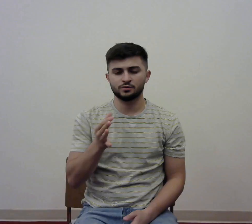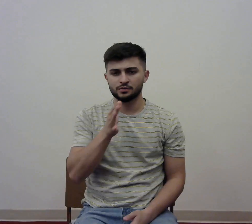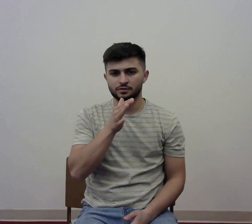yaş